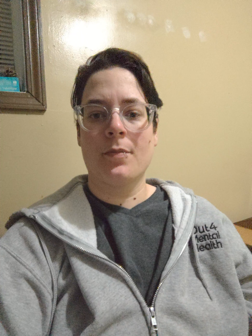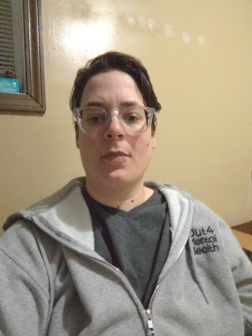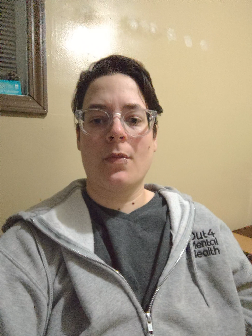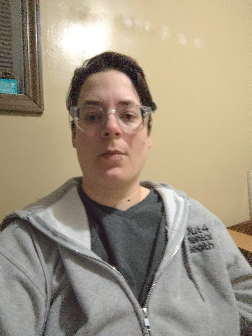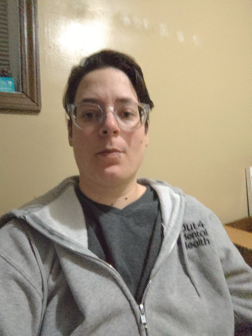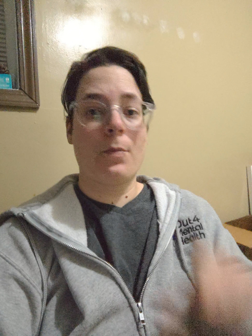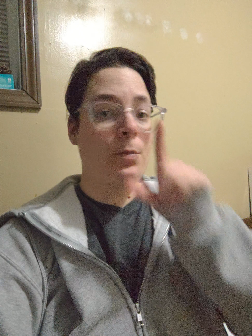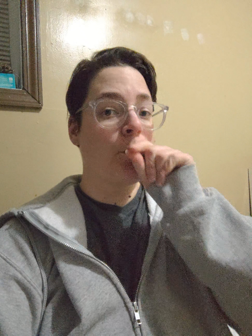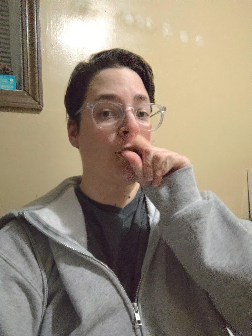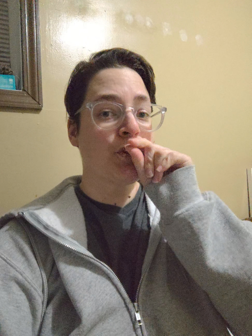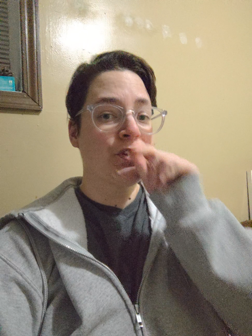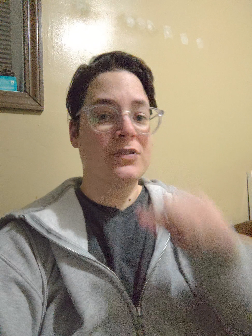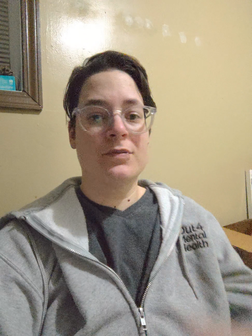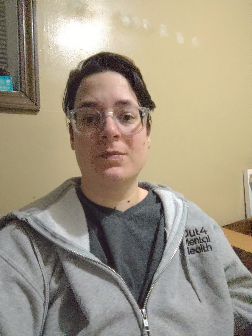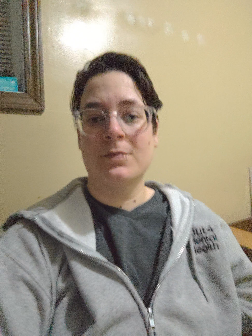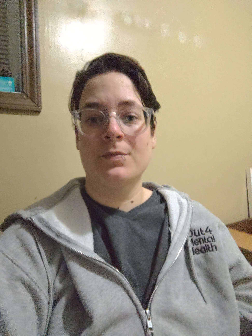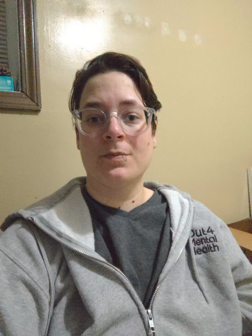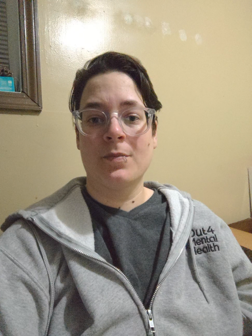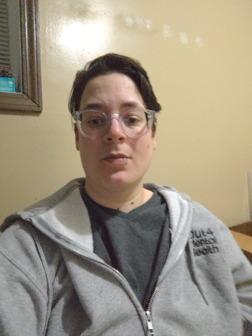bird